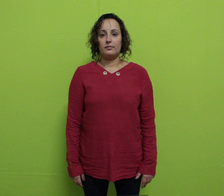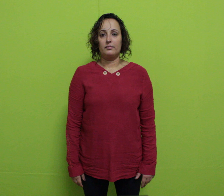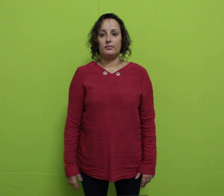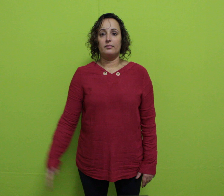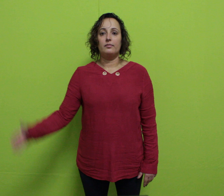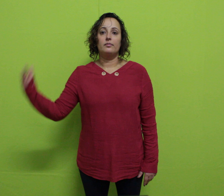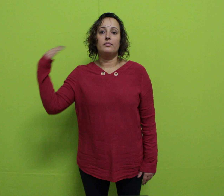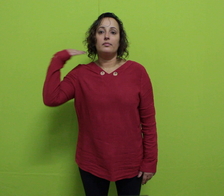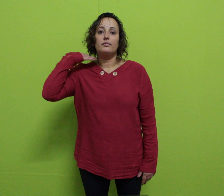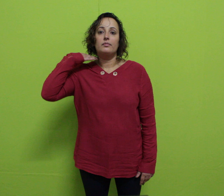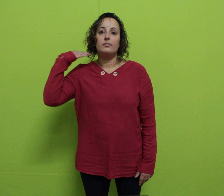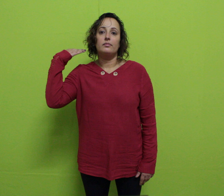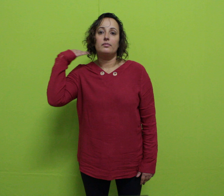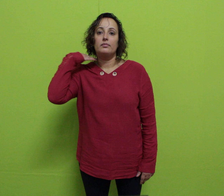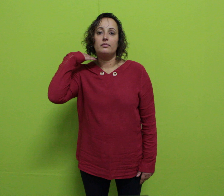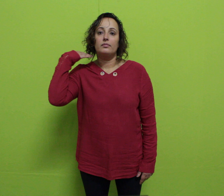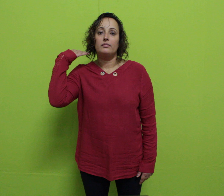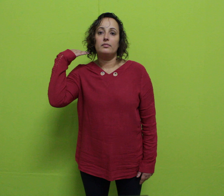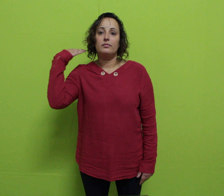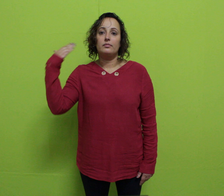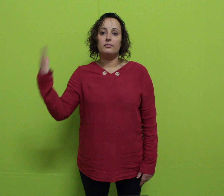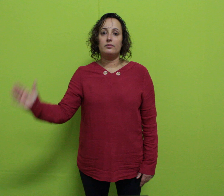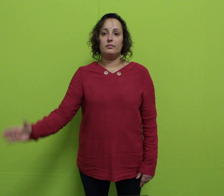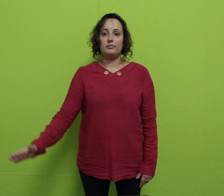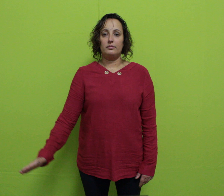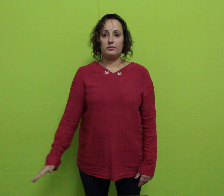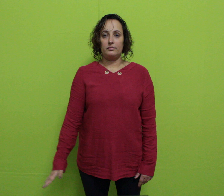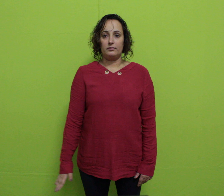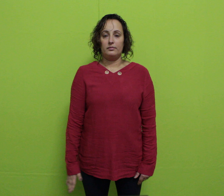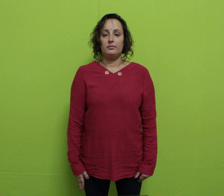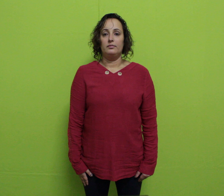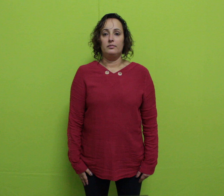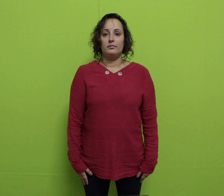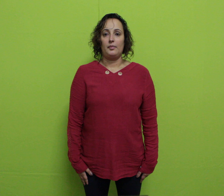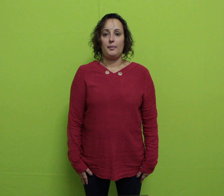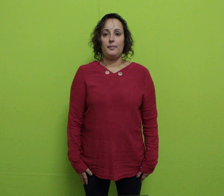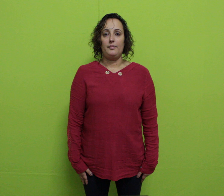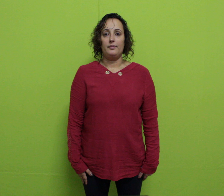banco